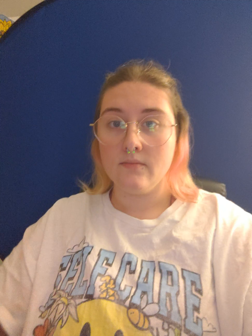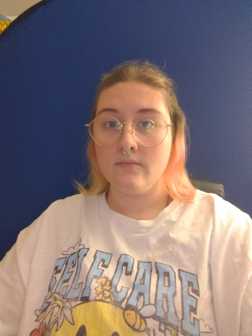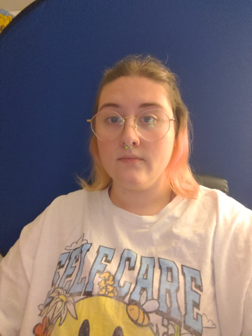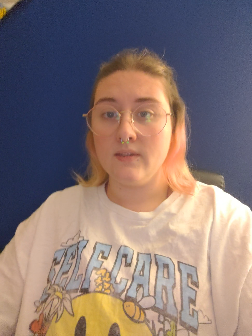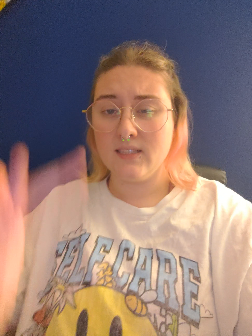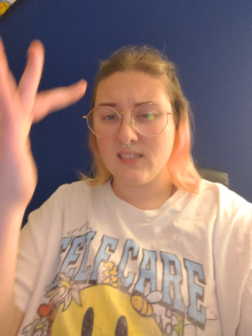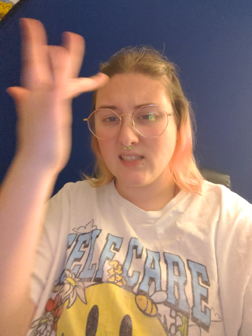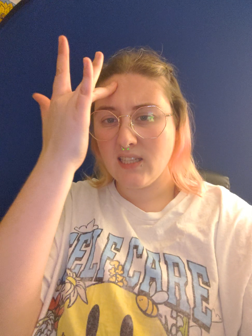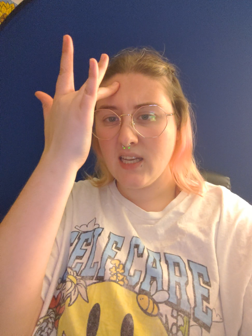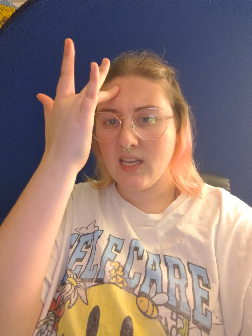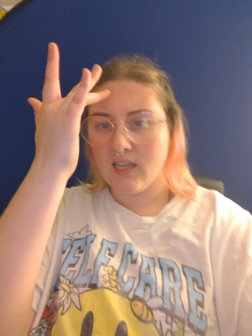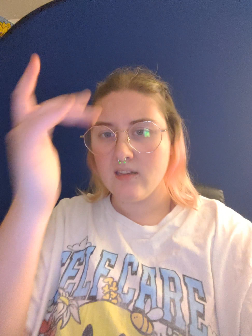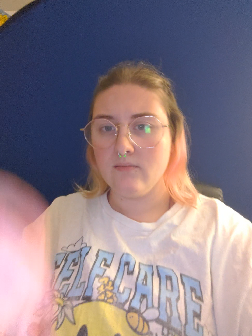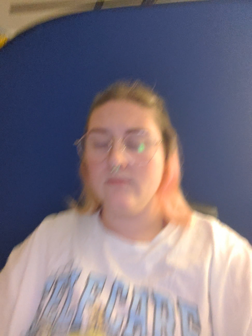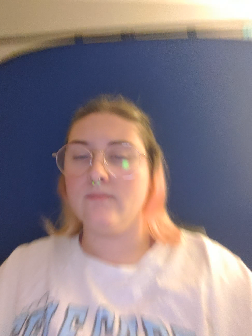sick